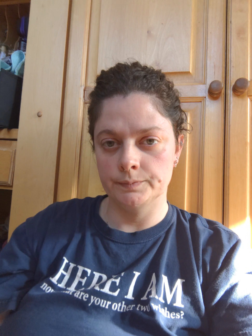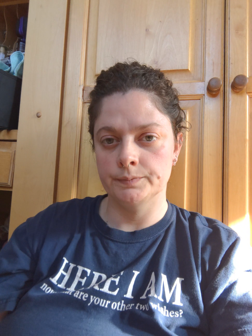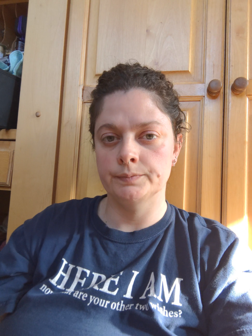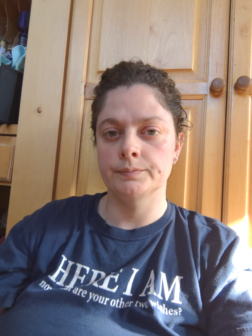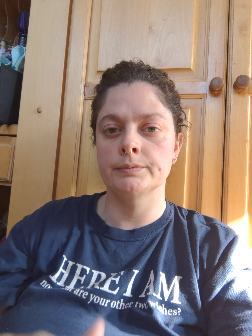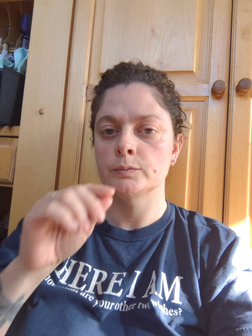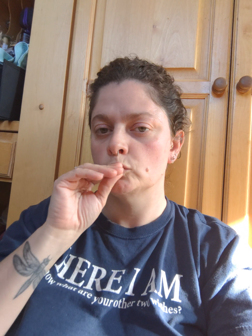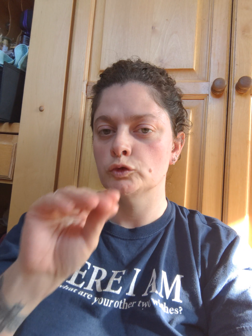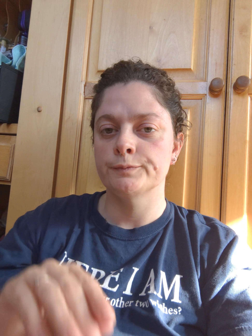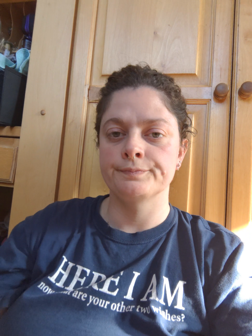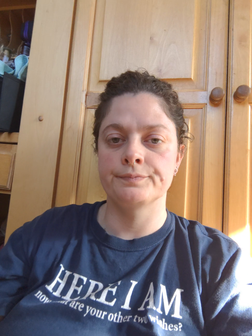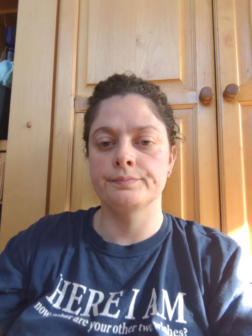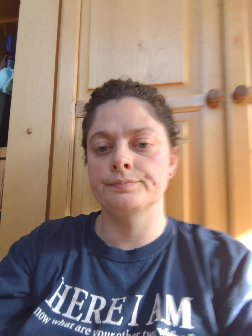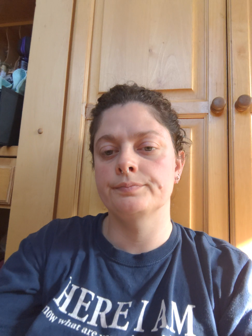kiss